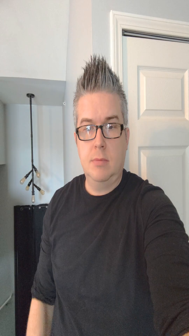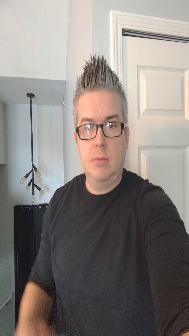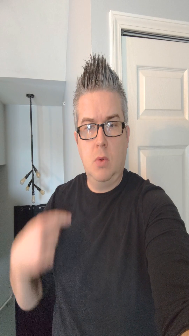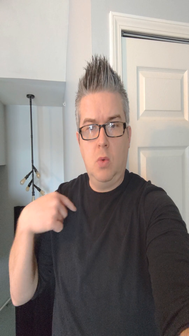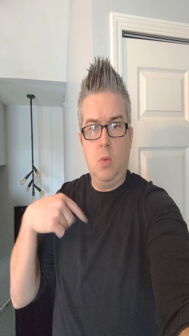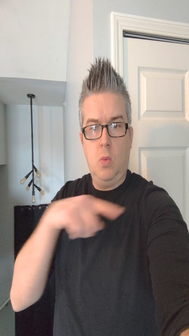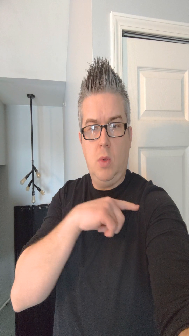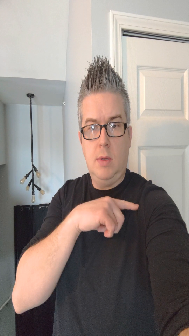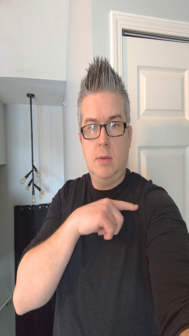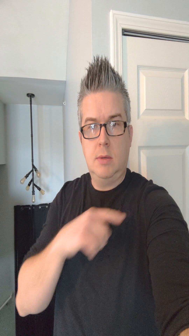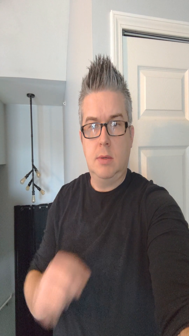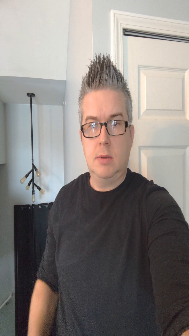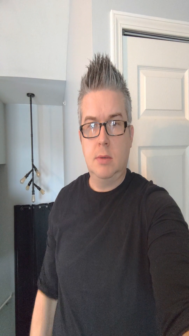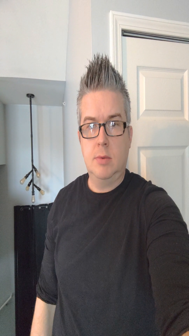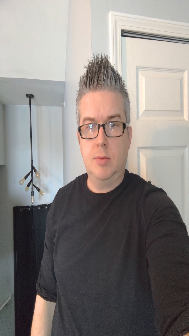we